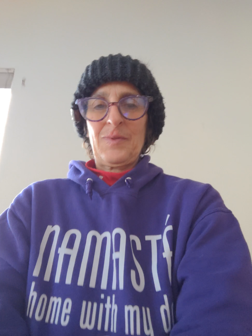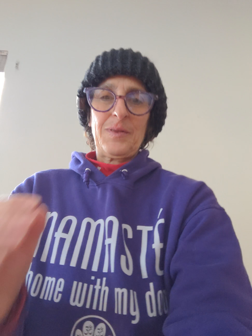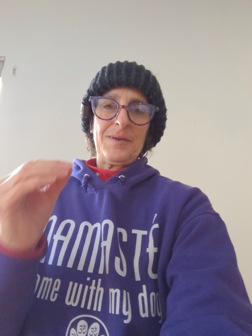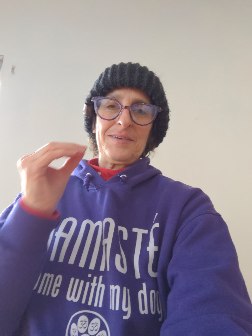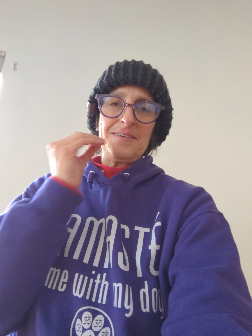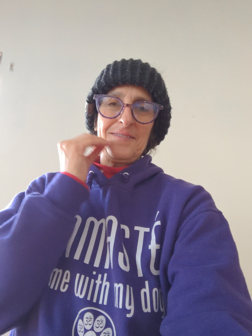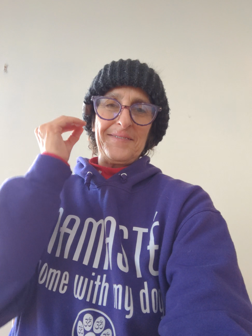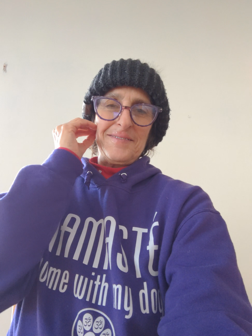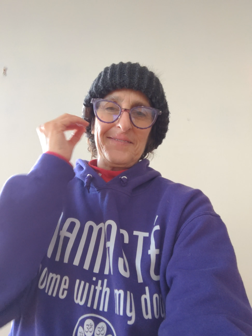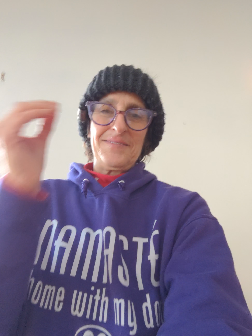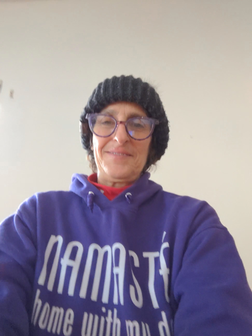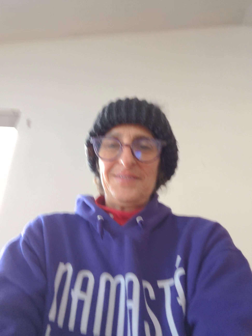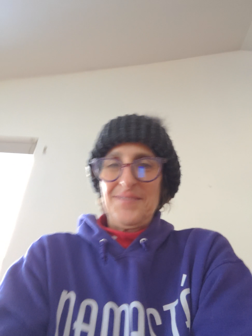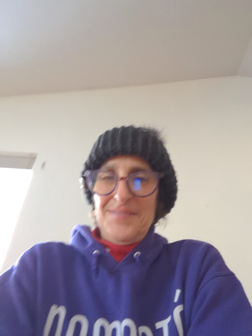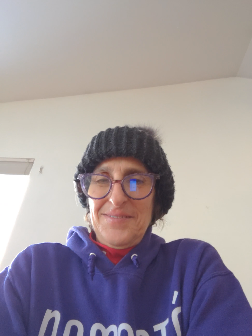home